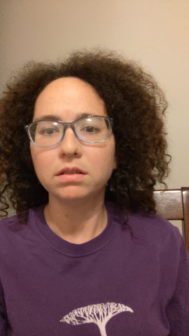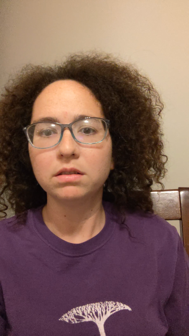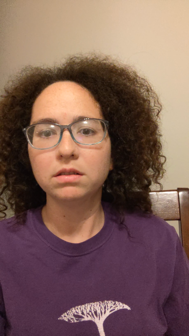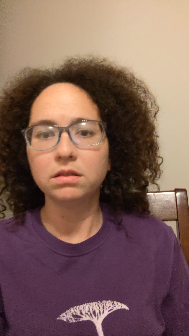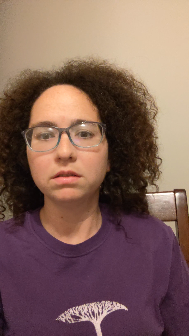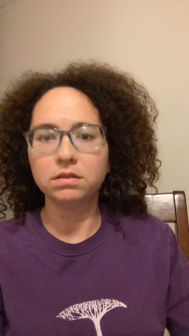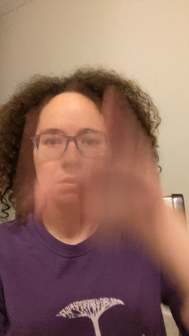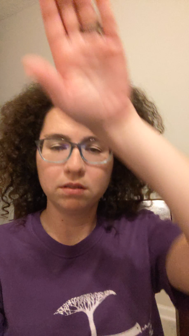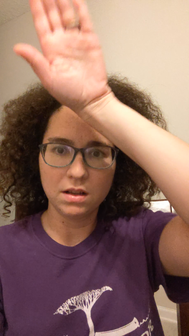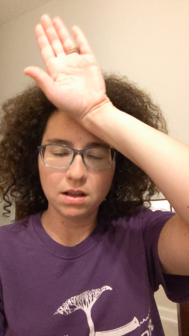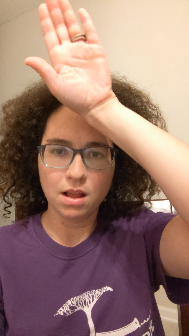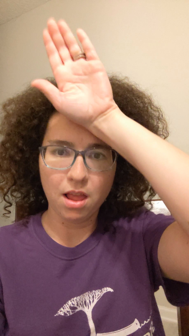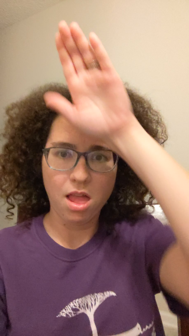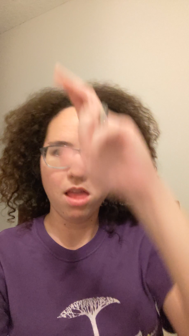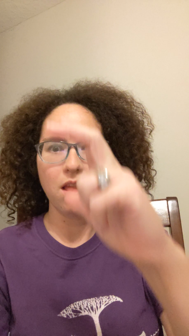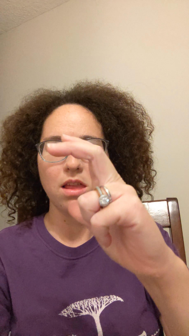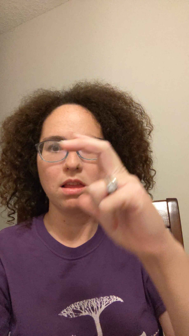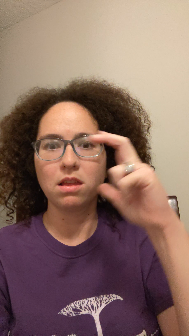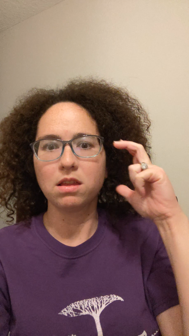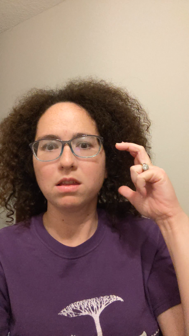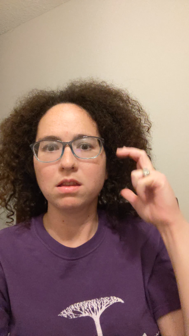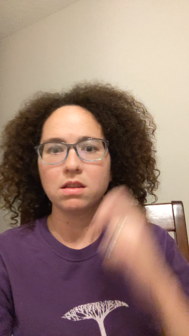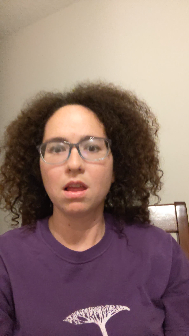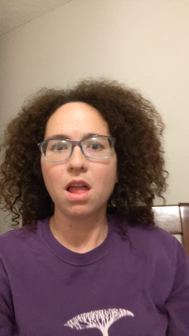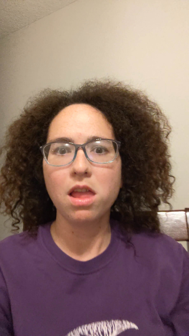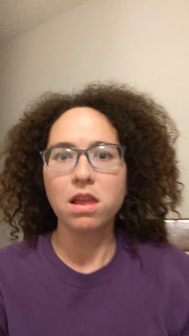fire truck